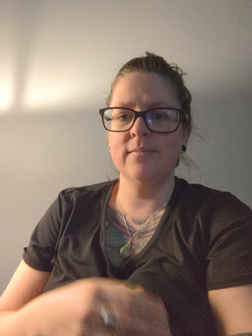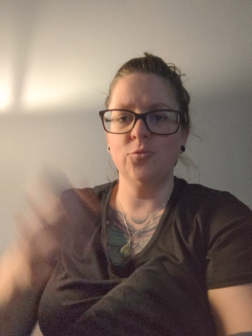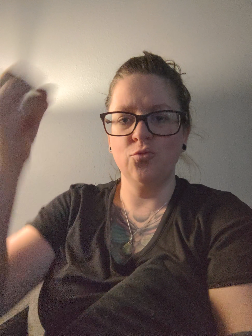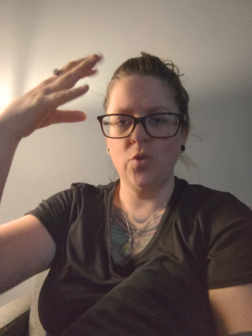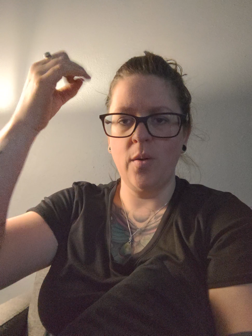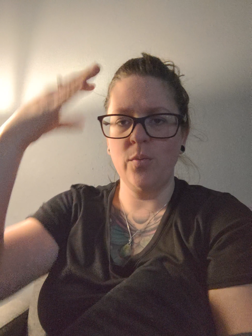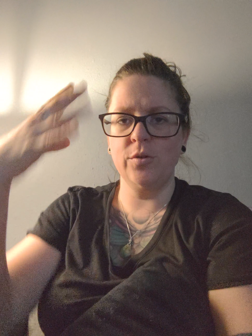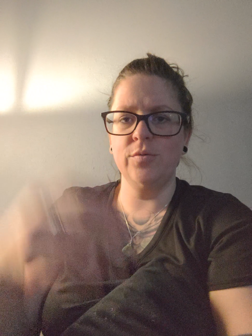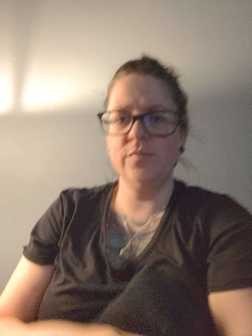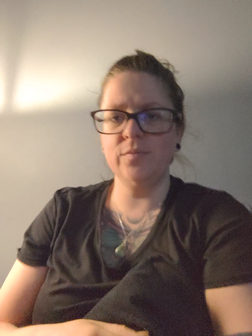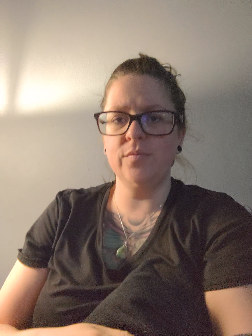shower